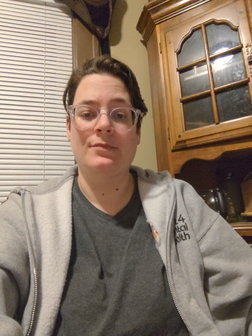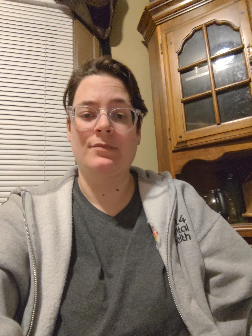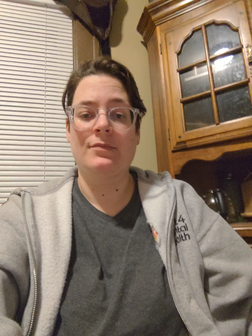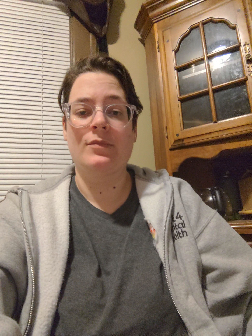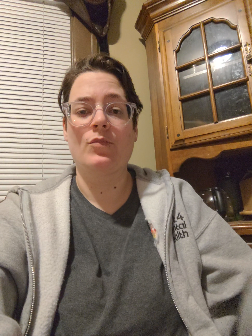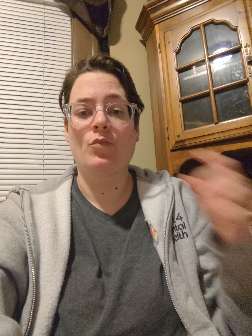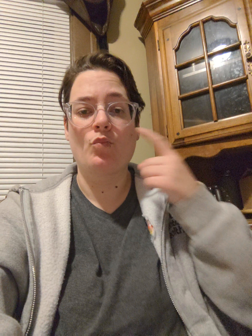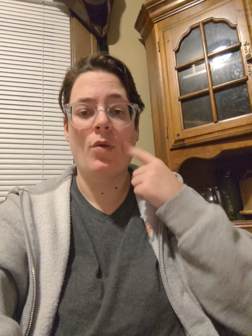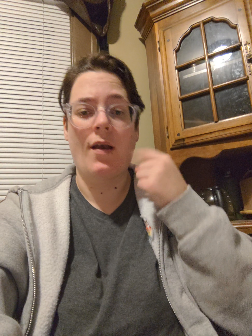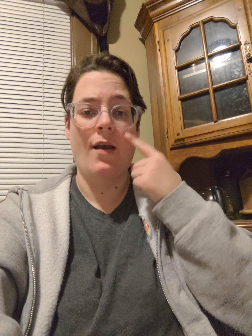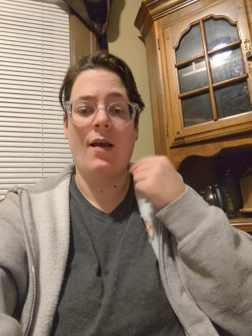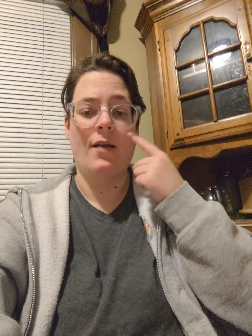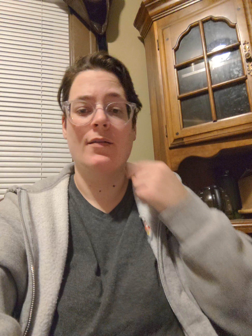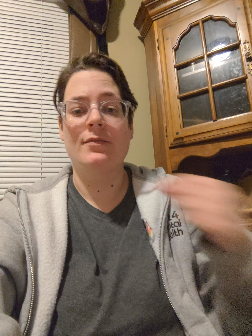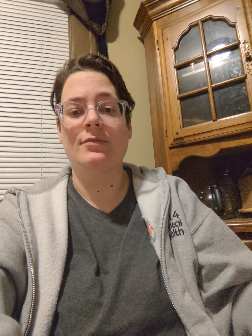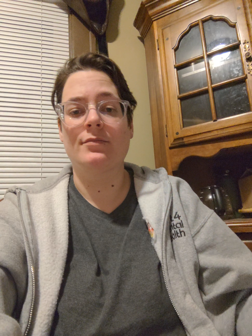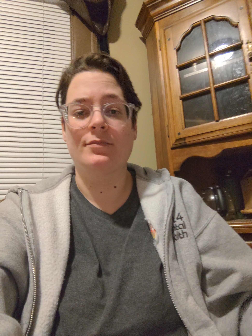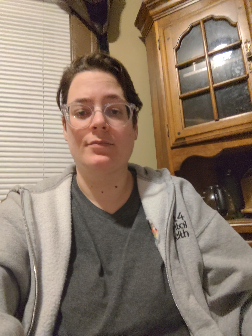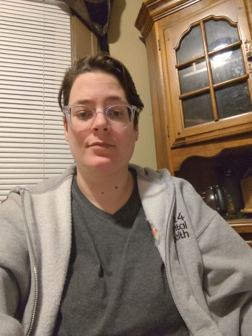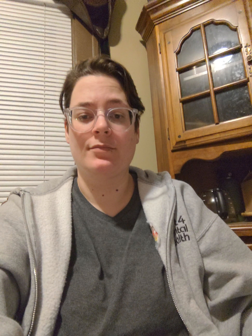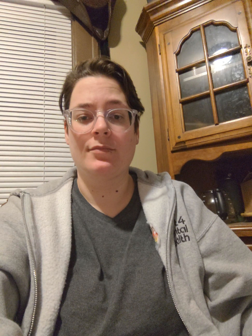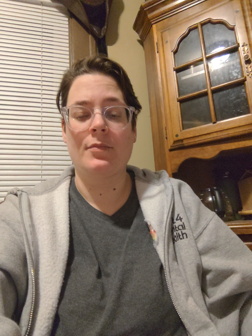cry